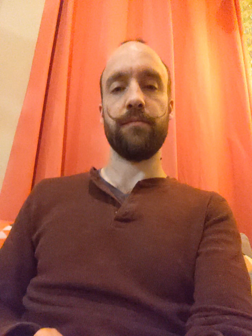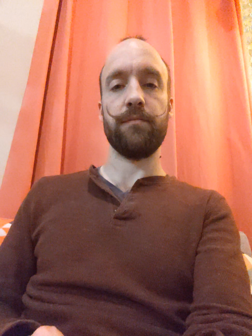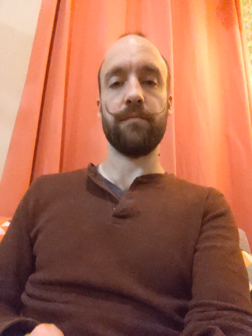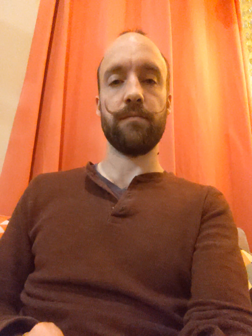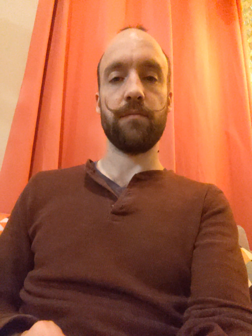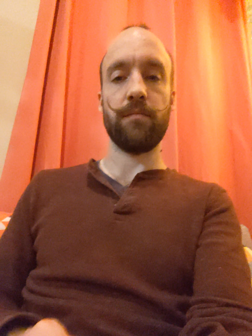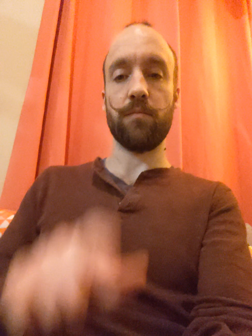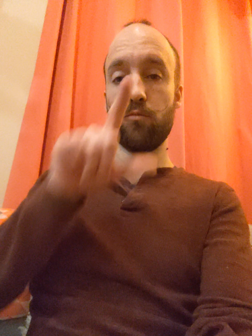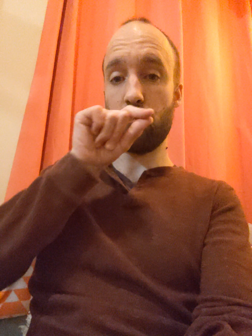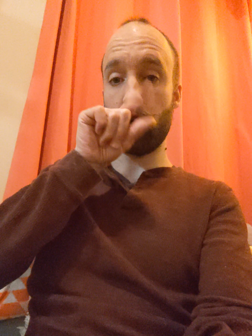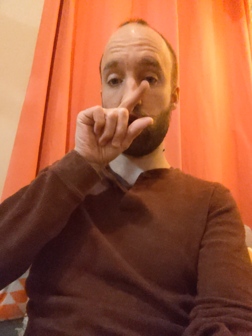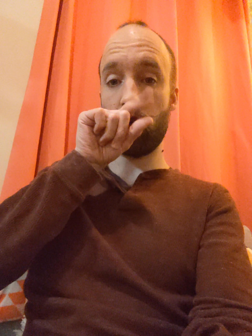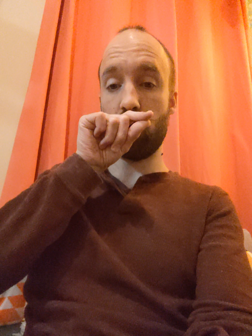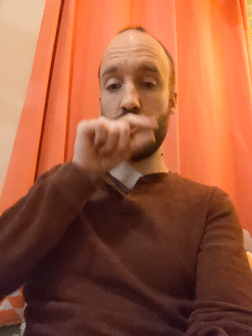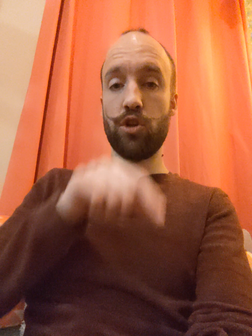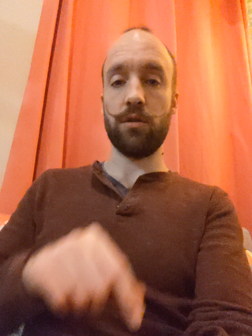bird